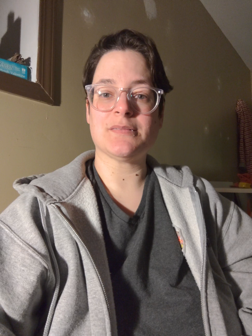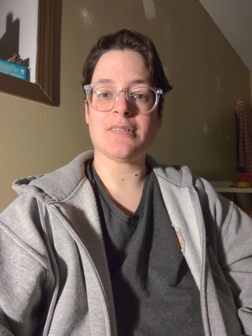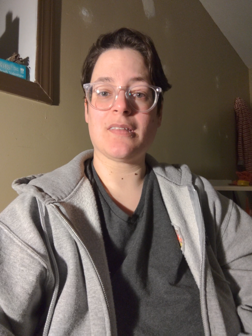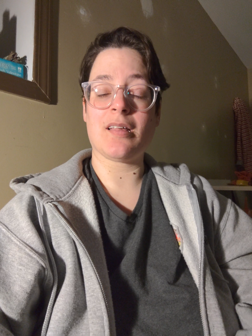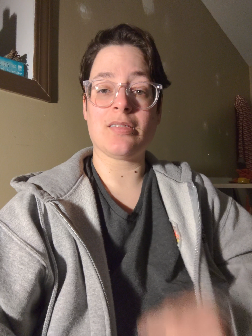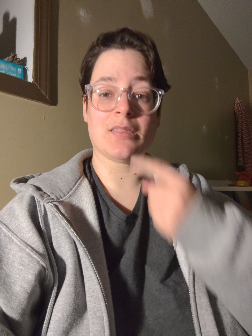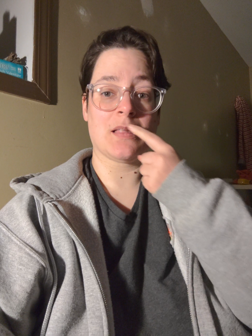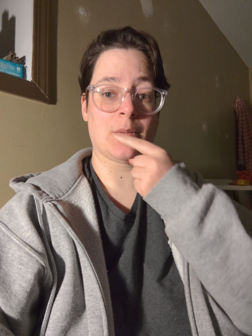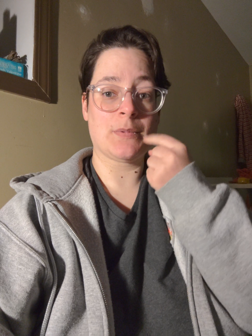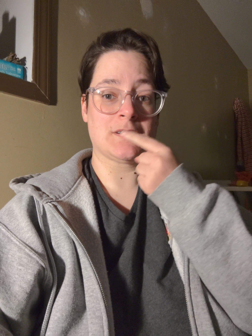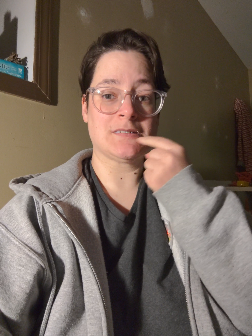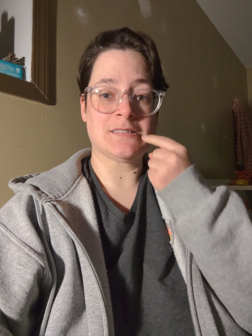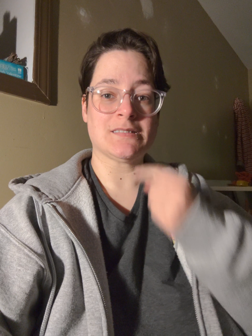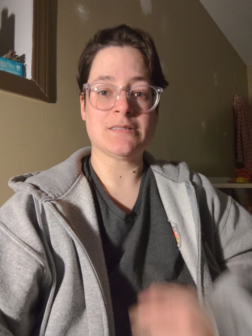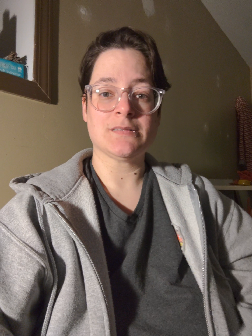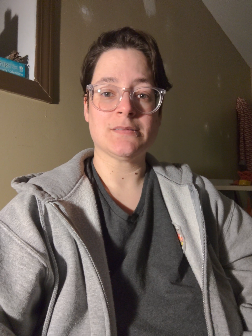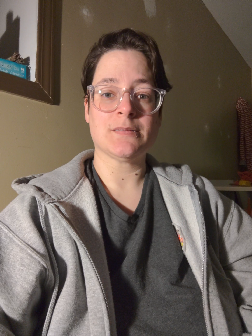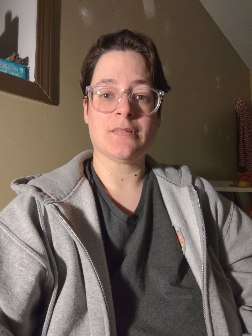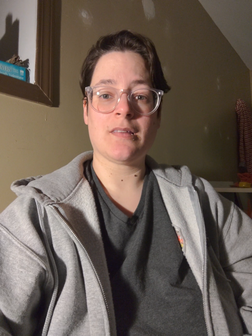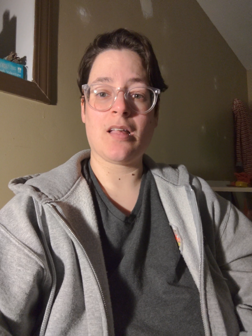lips